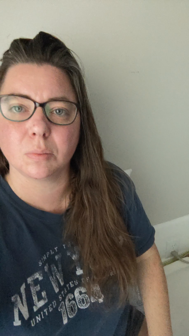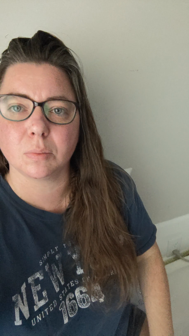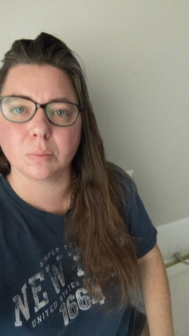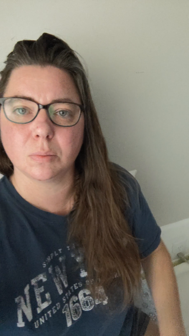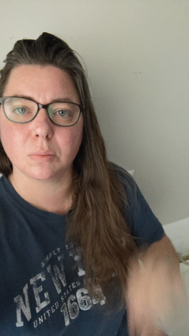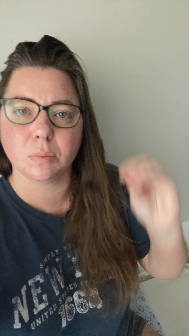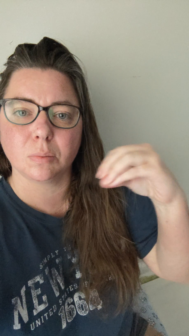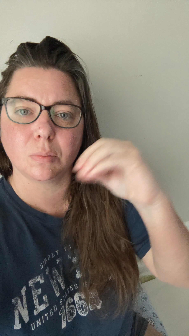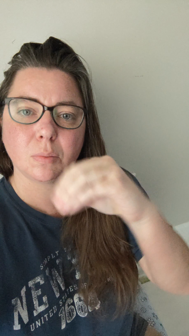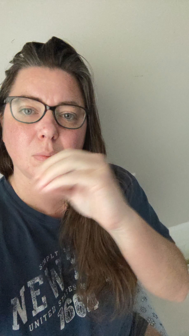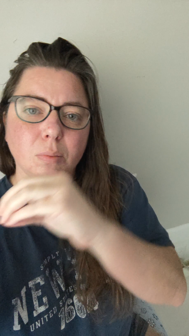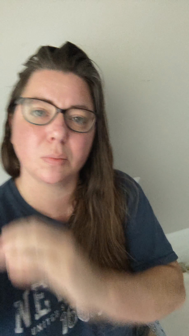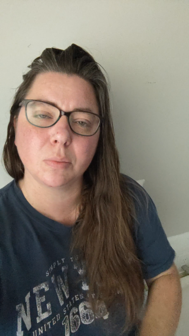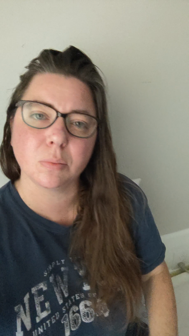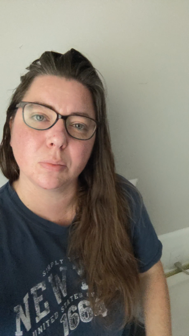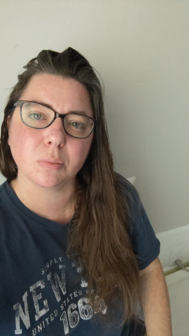dinosaur